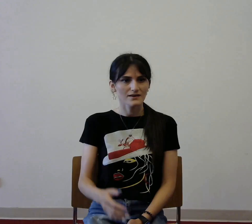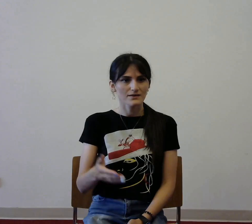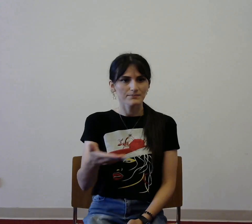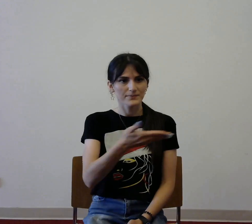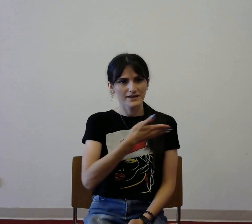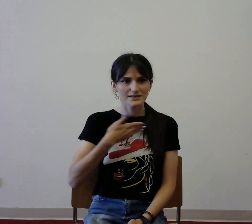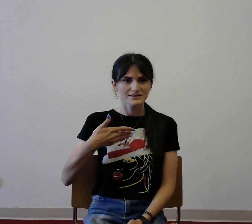biz